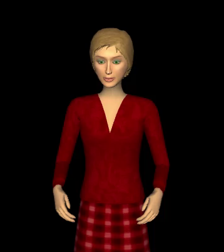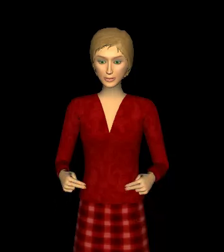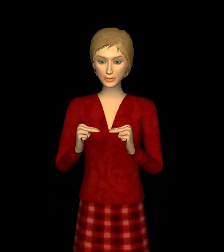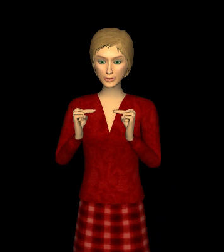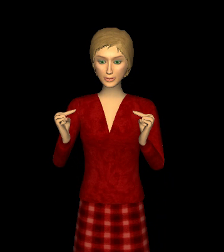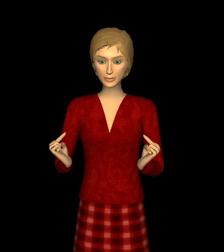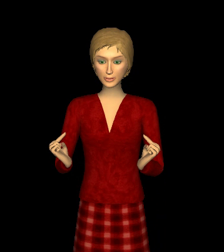جسر